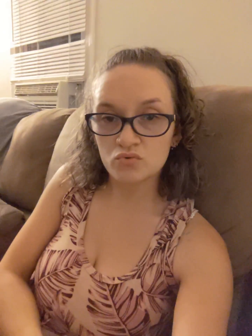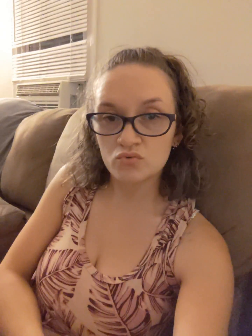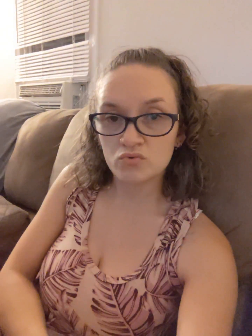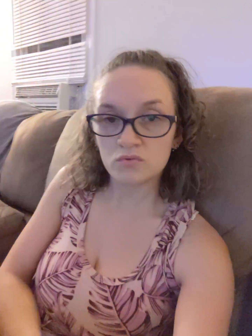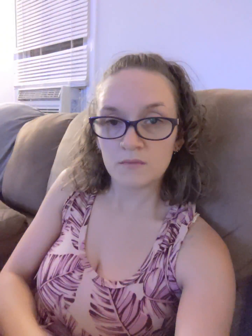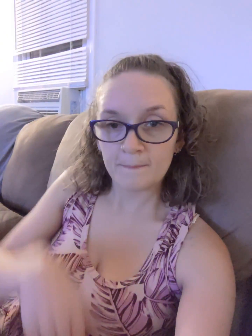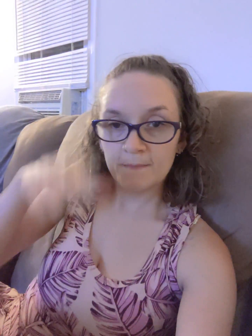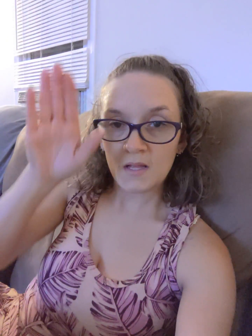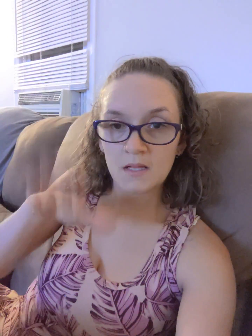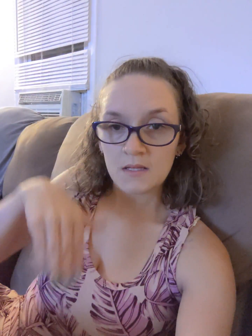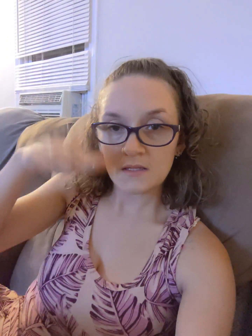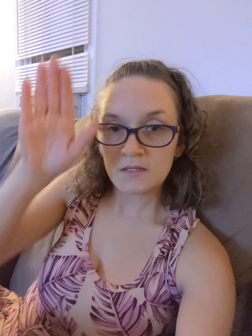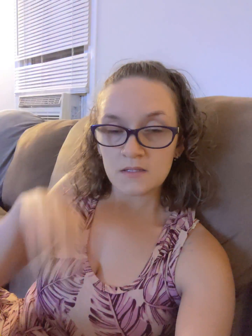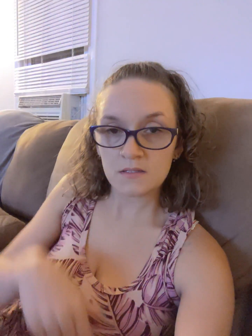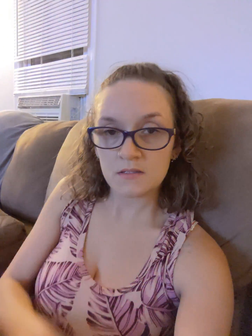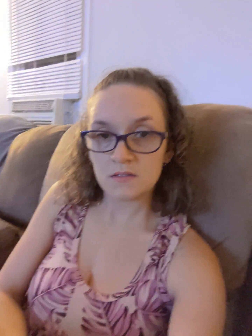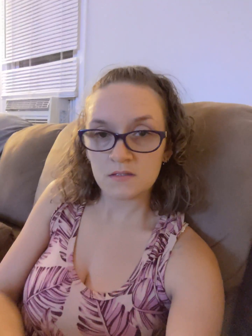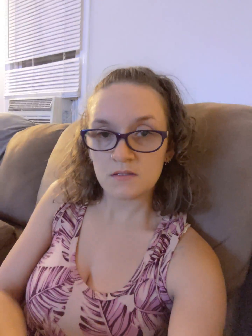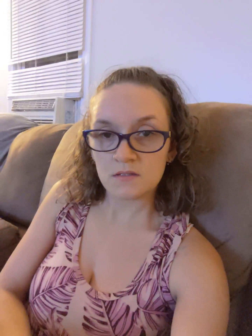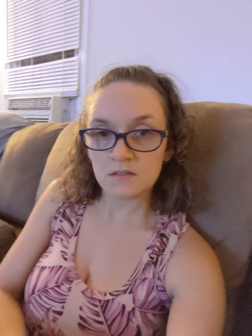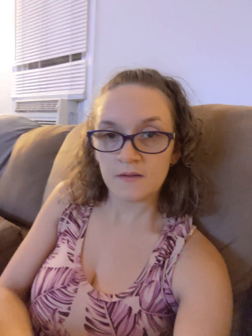paint